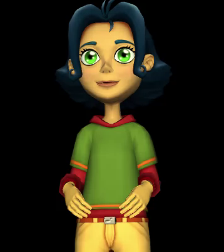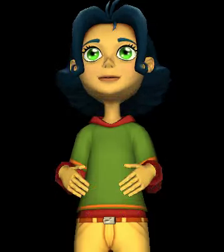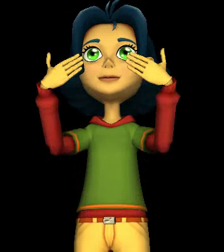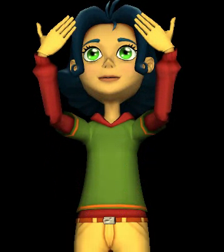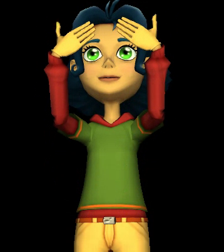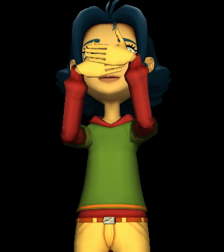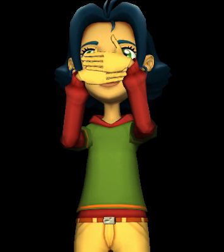الليل